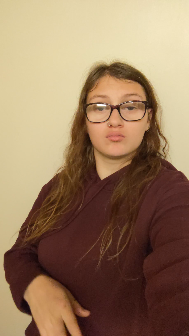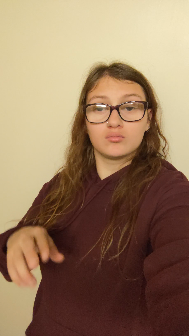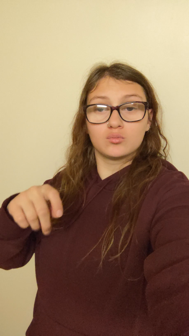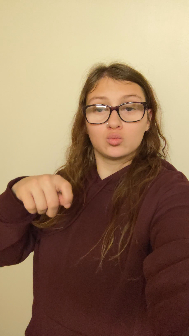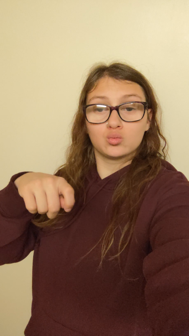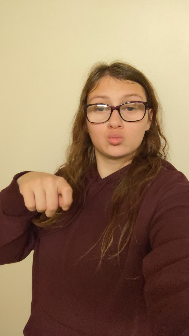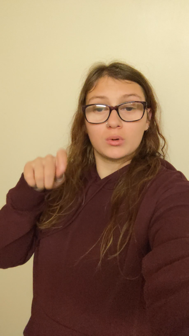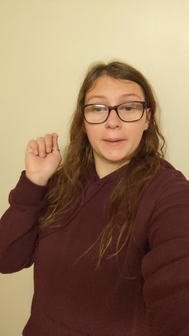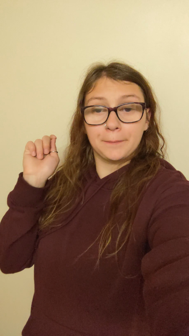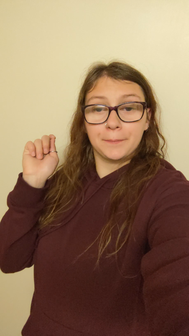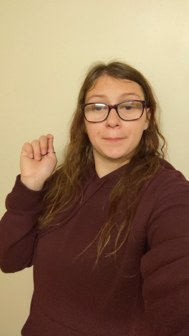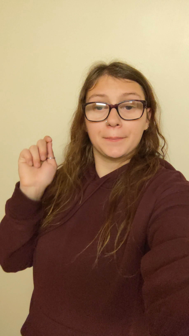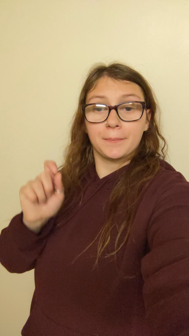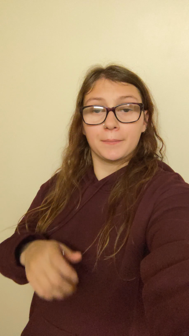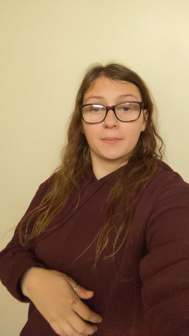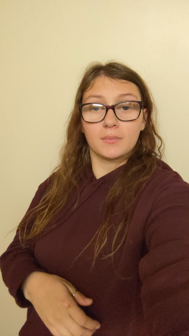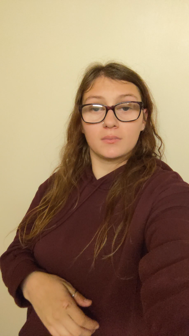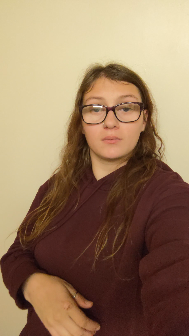rip